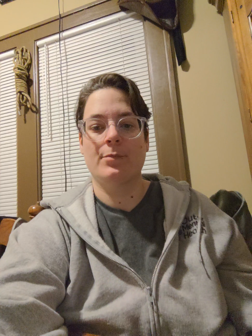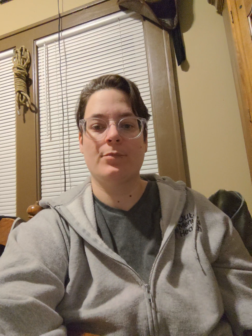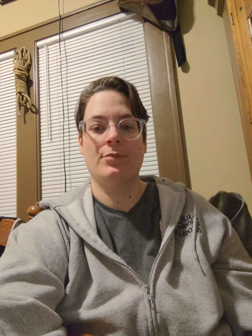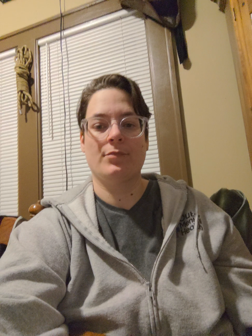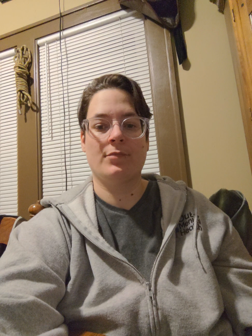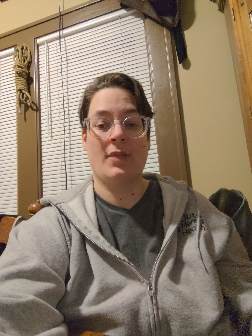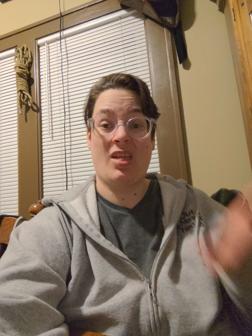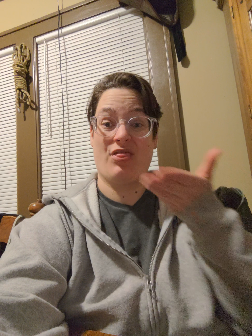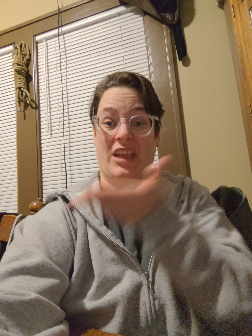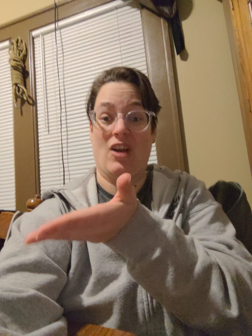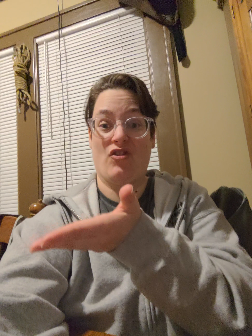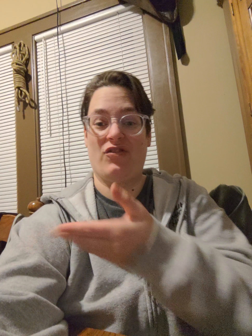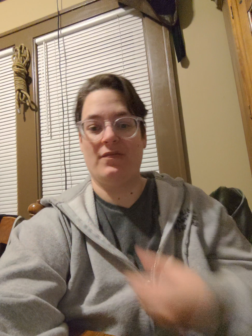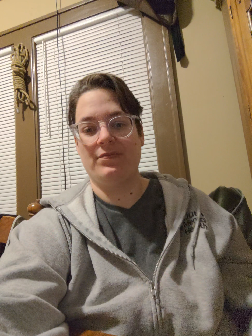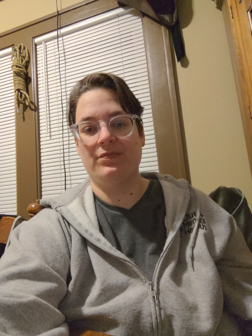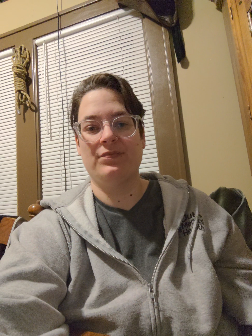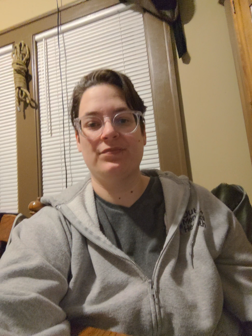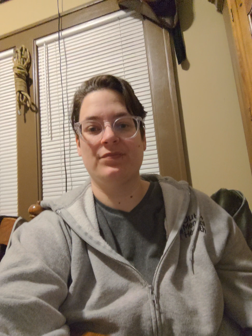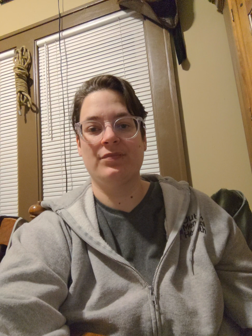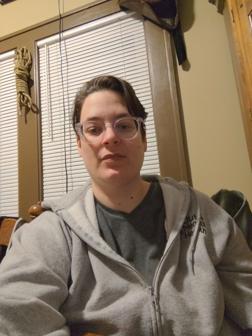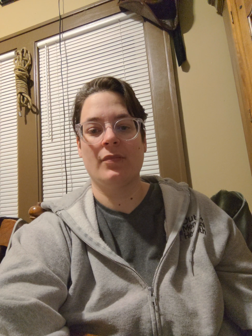there